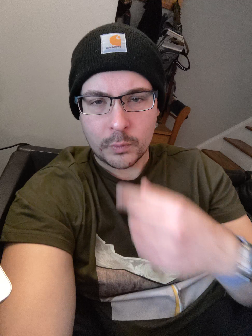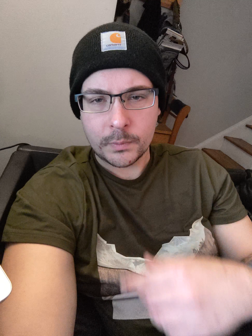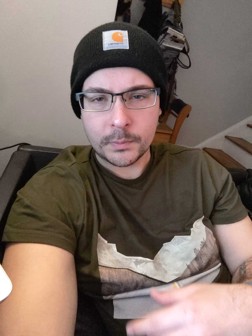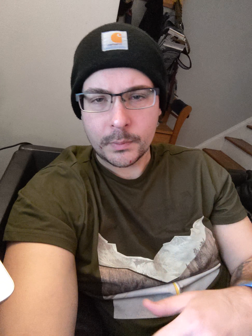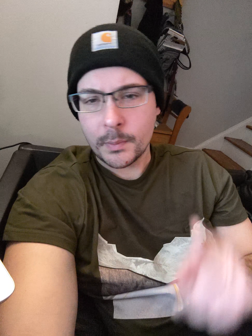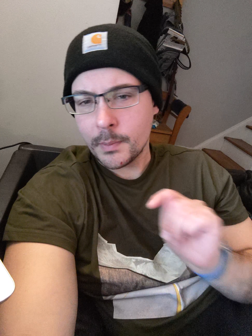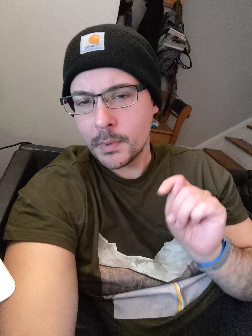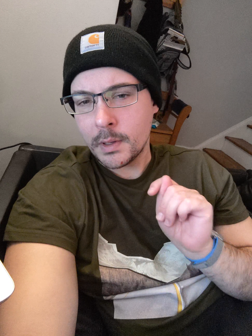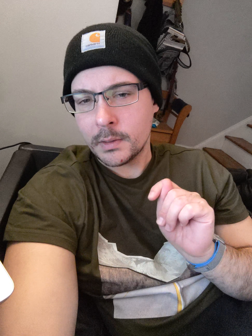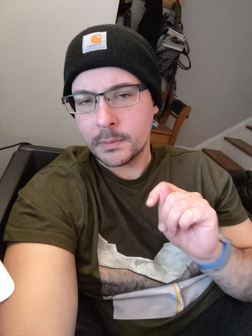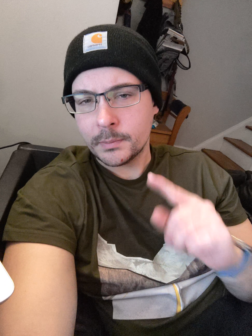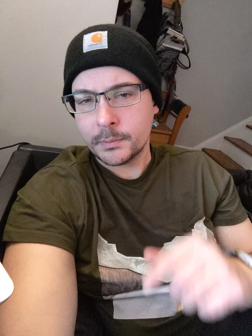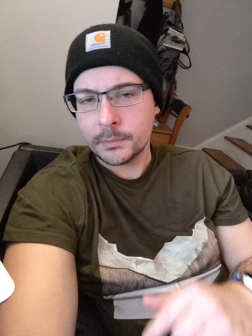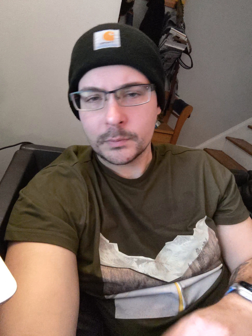potty